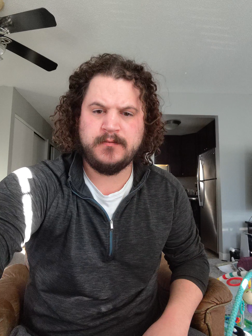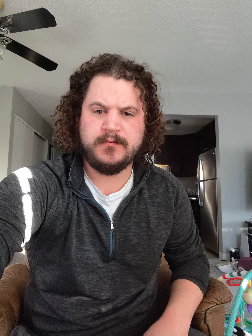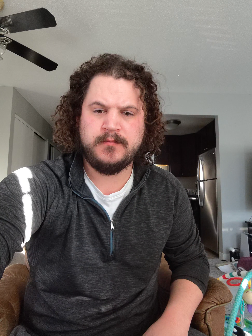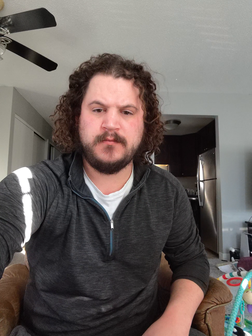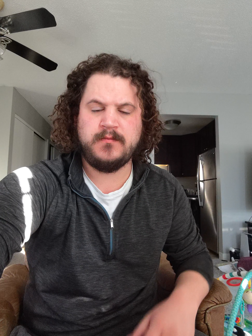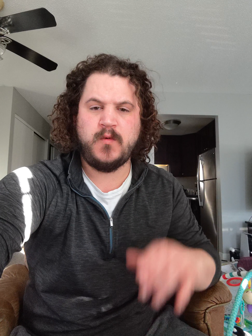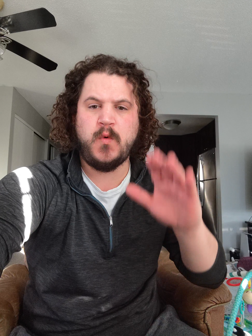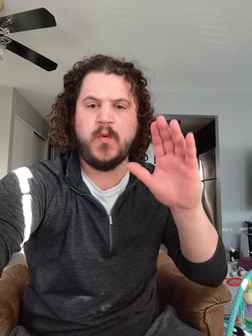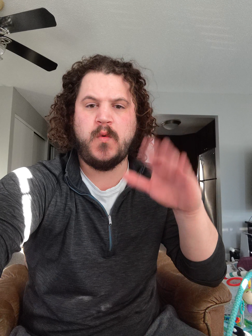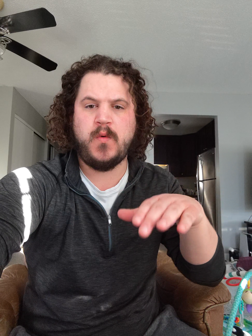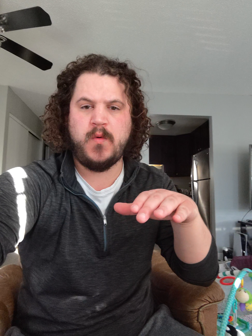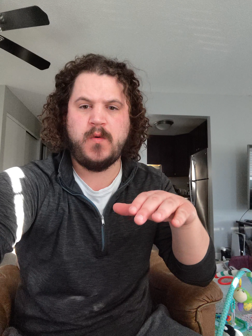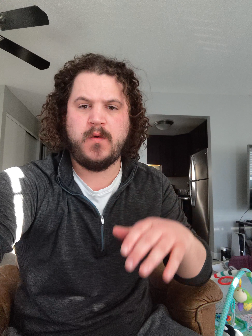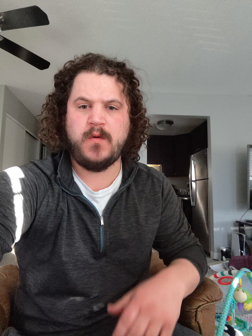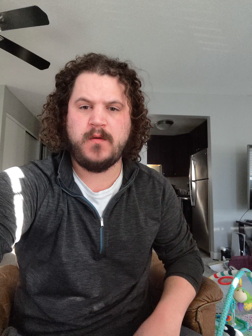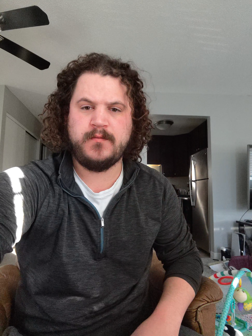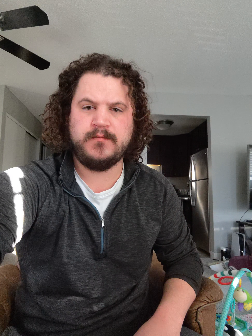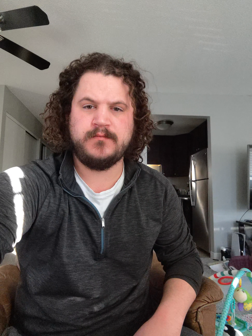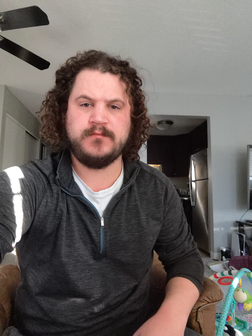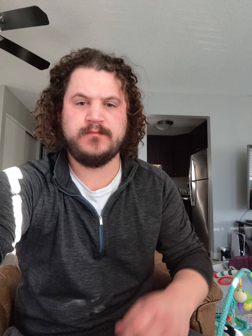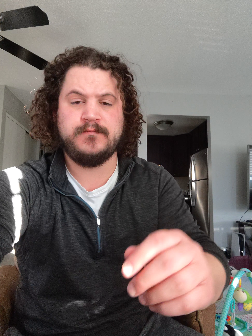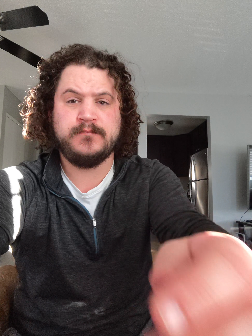on